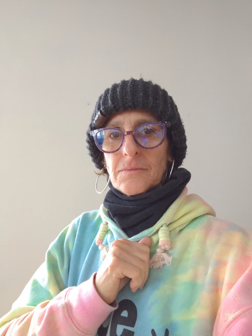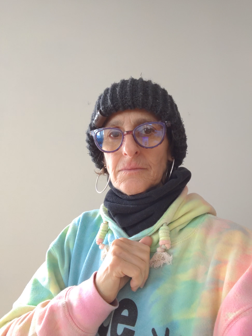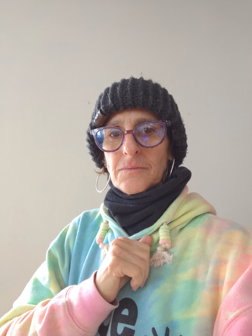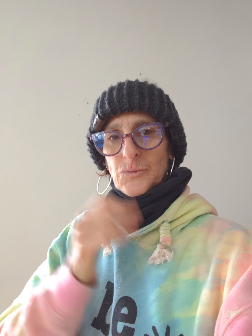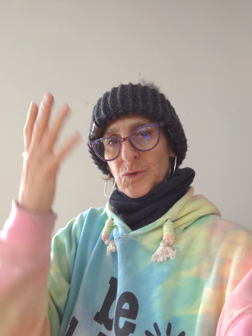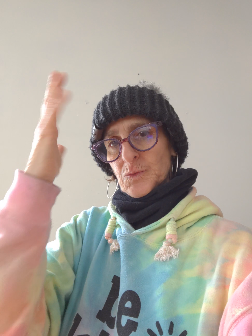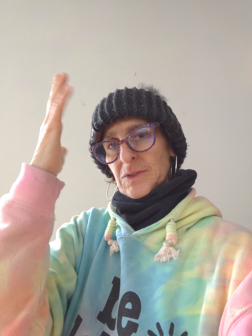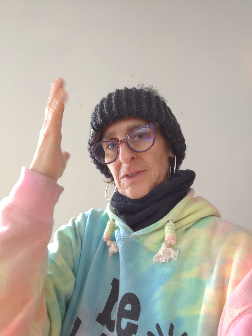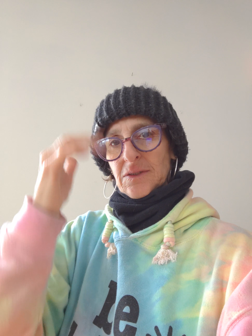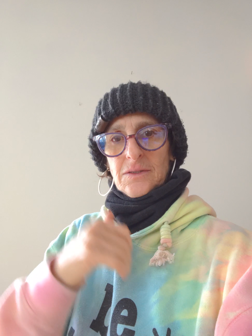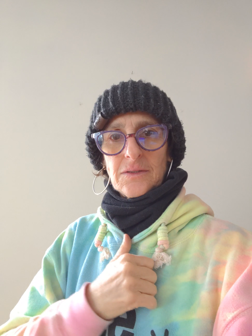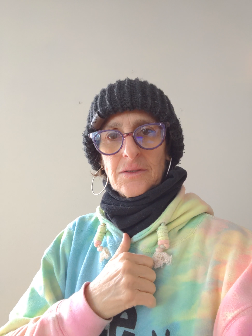tree